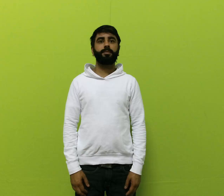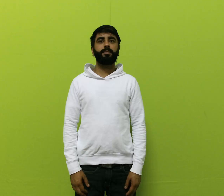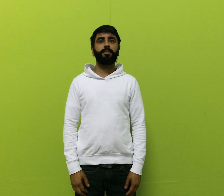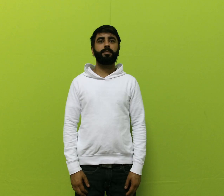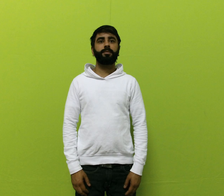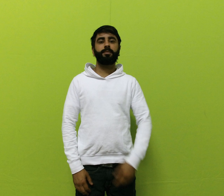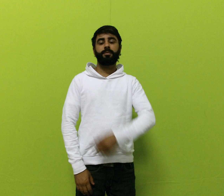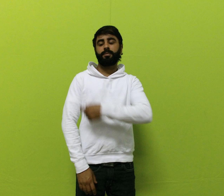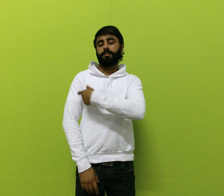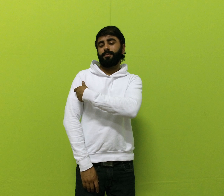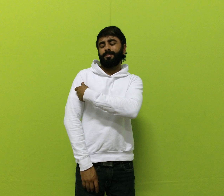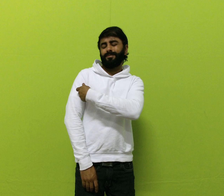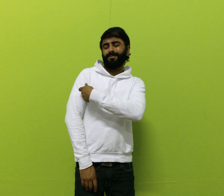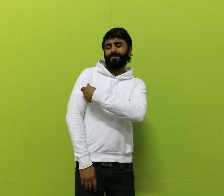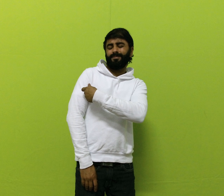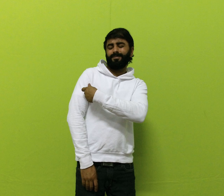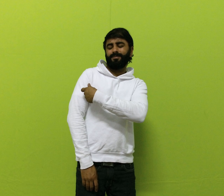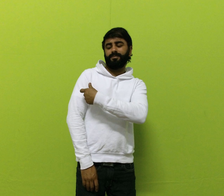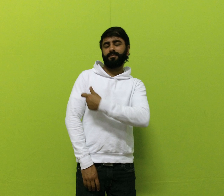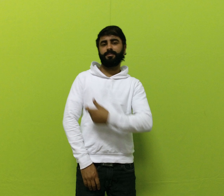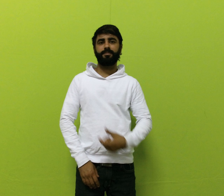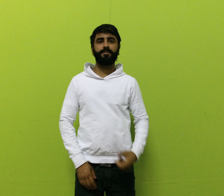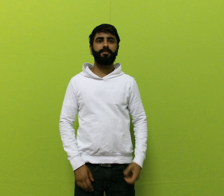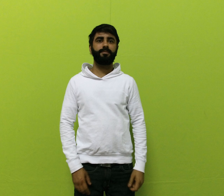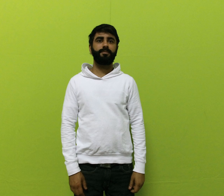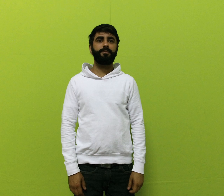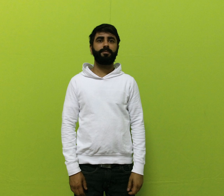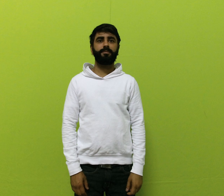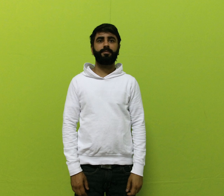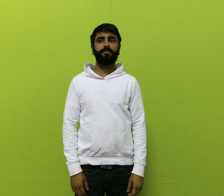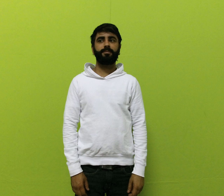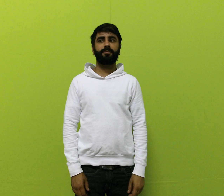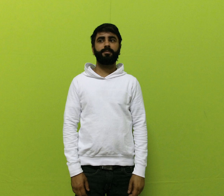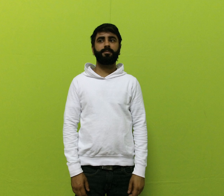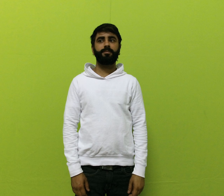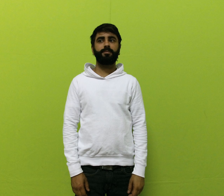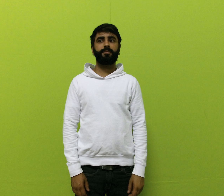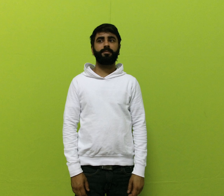vacina